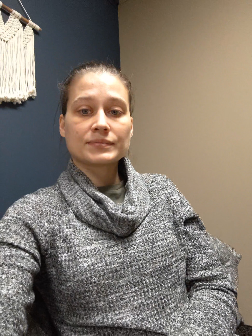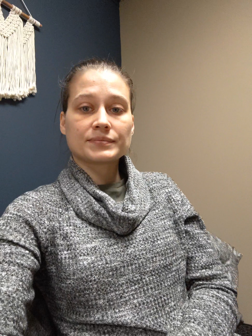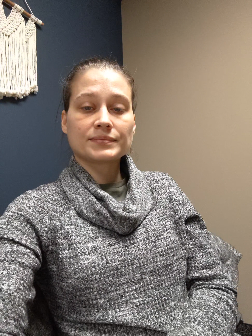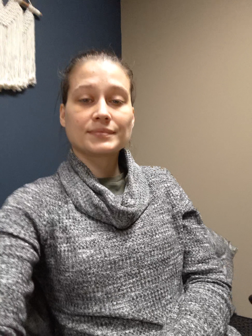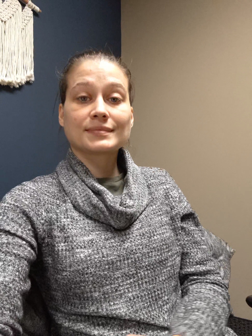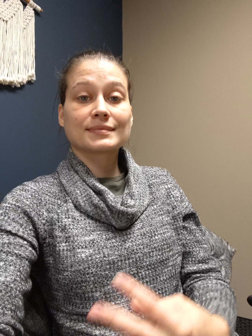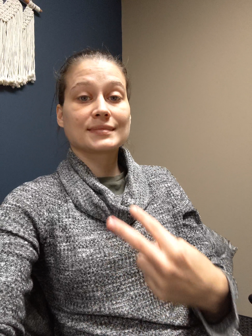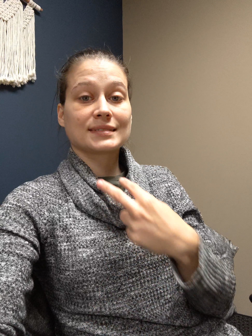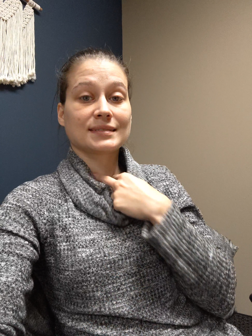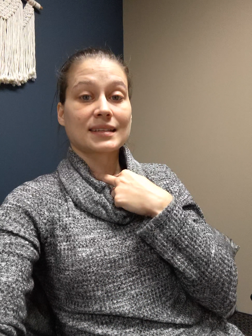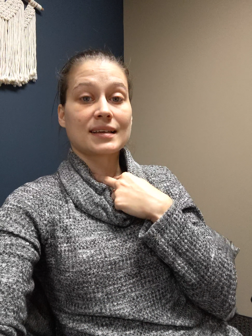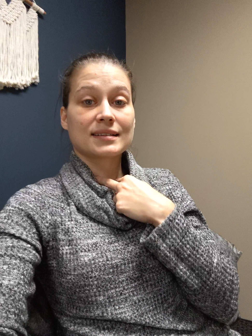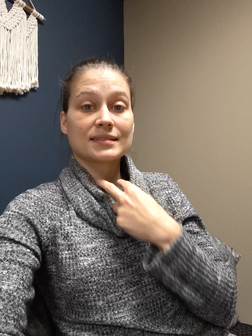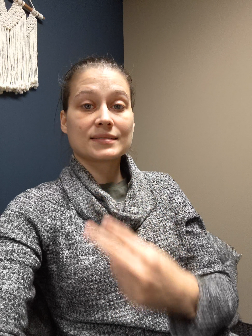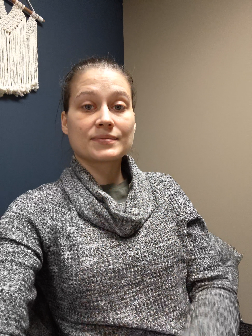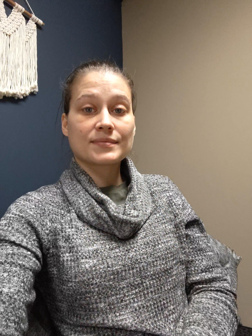stuck